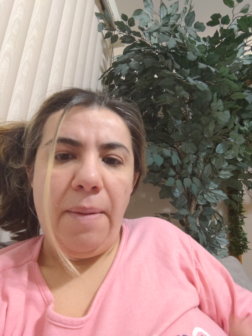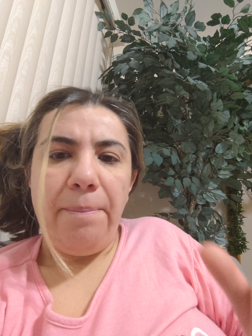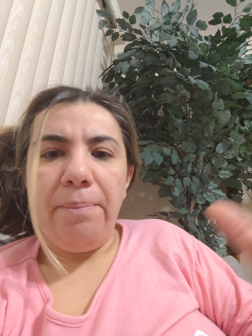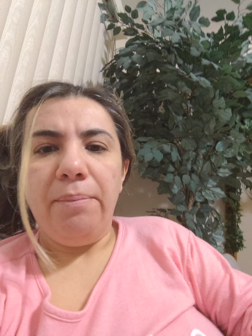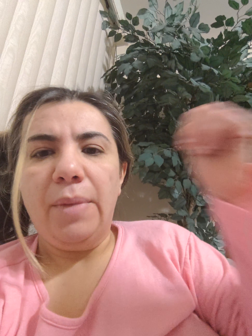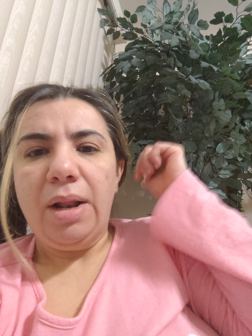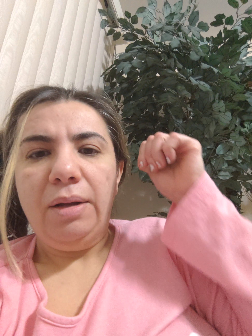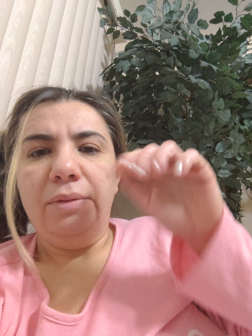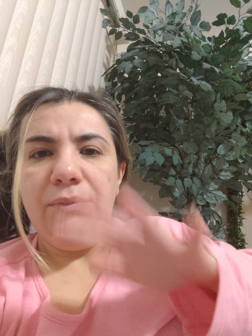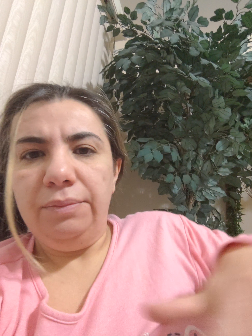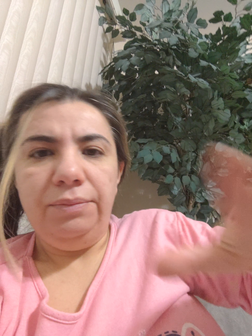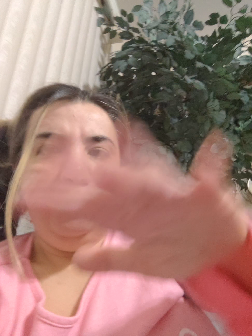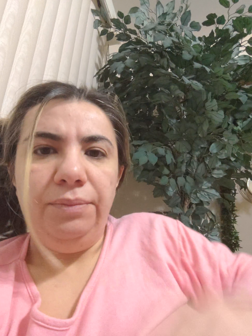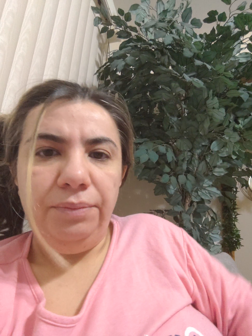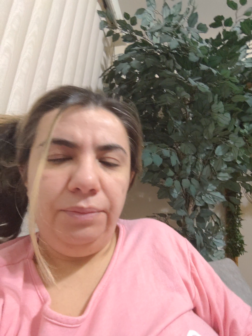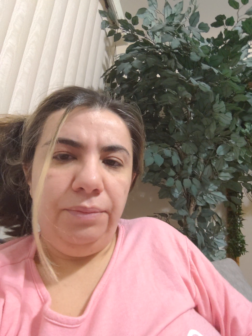backyard